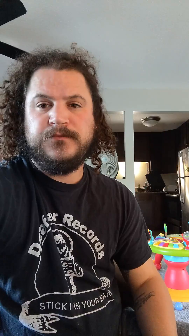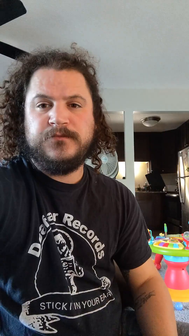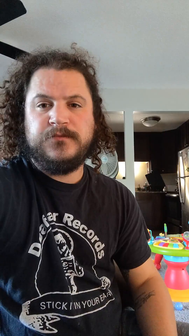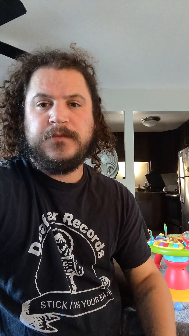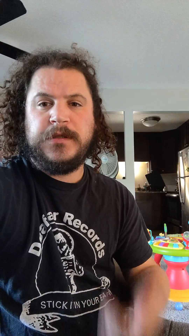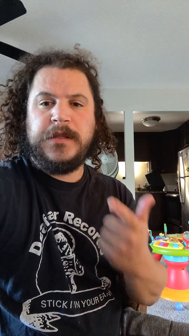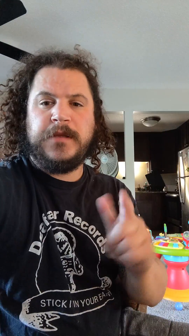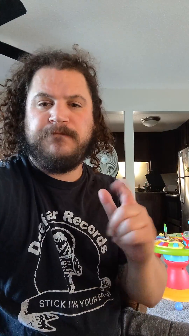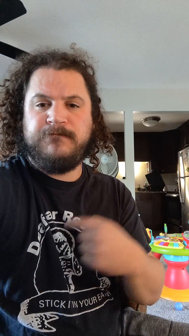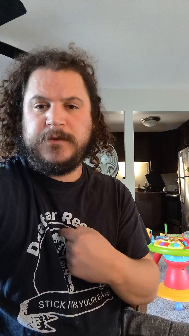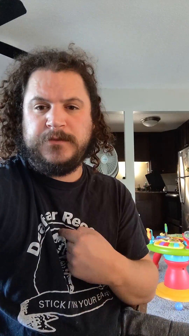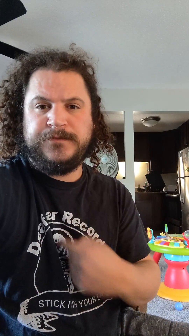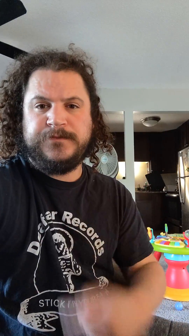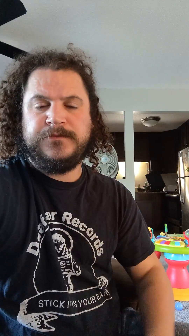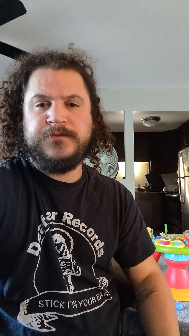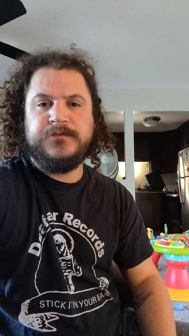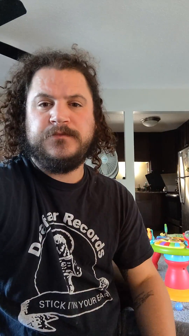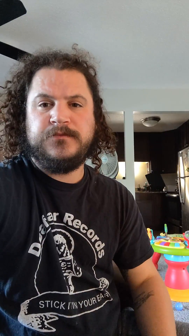let me